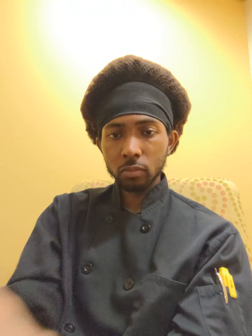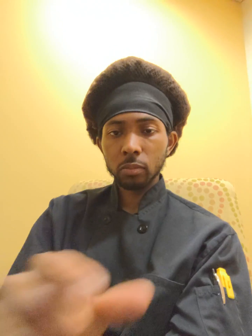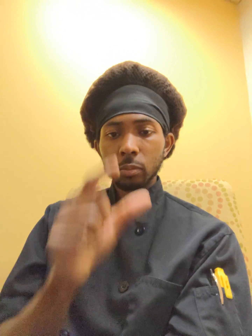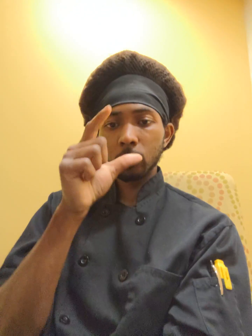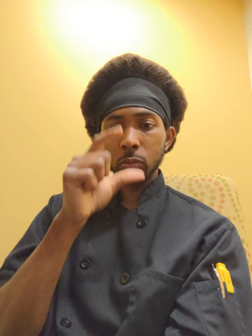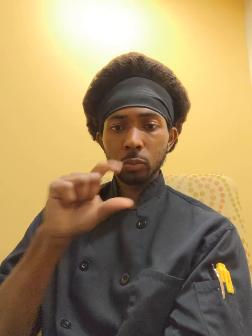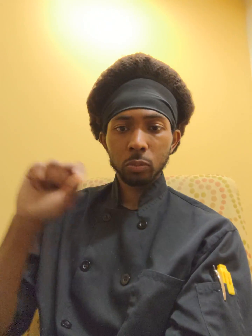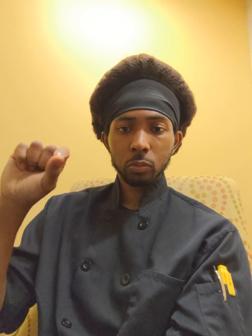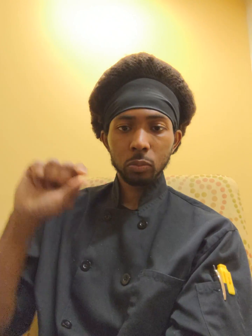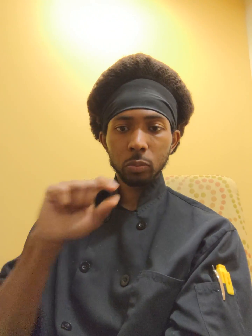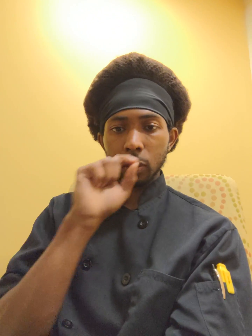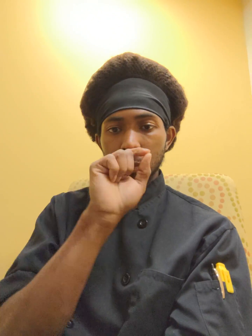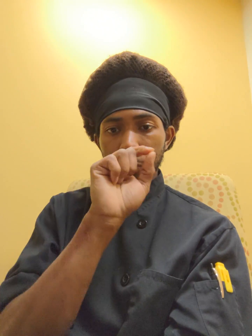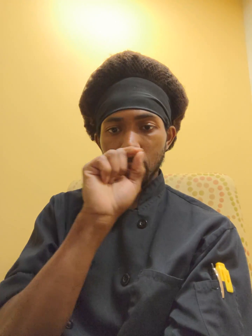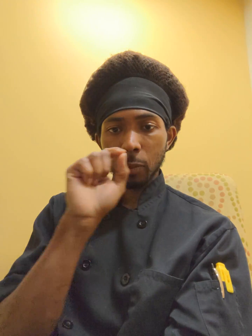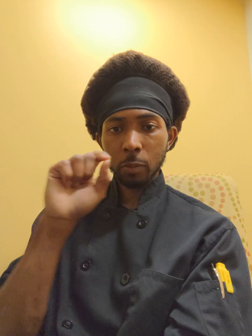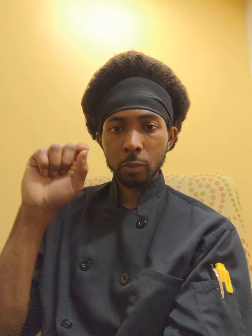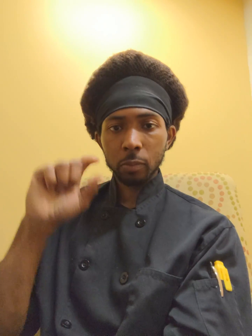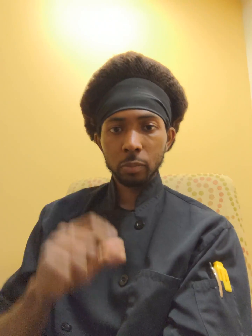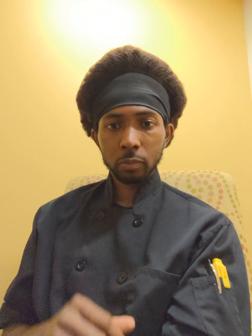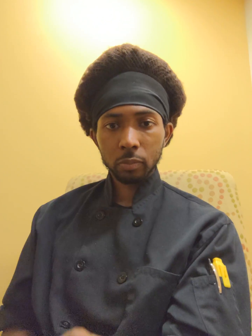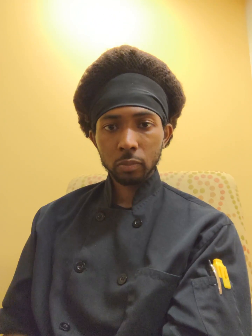peas